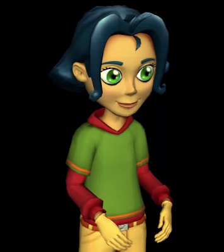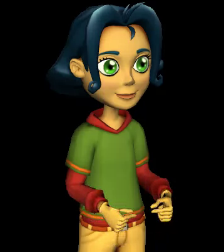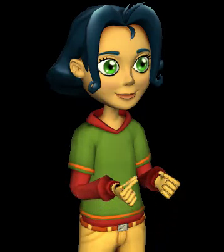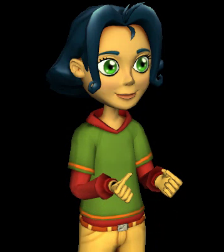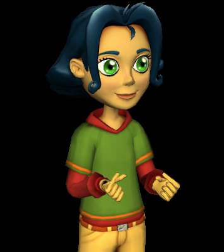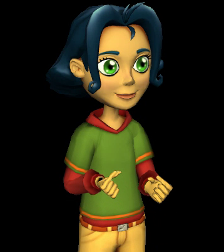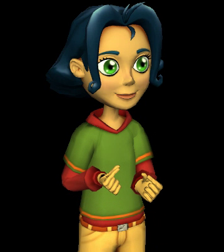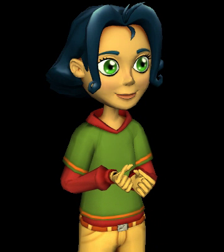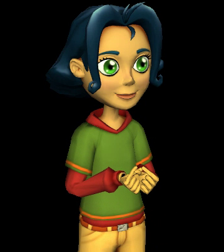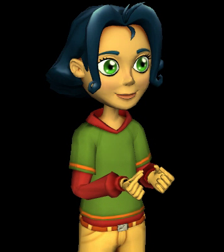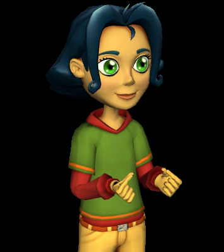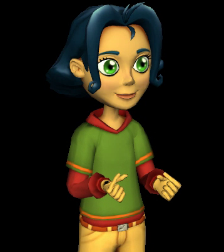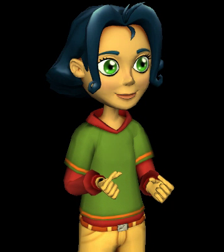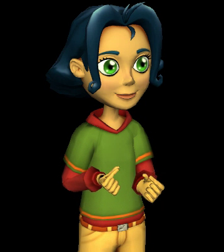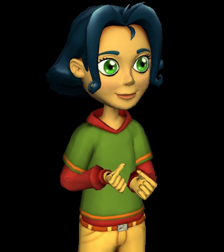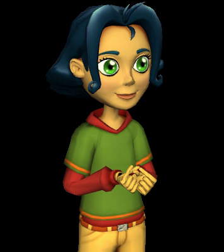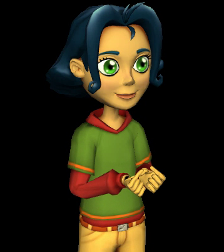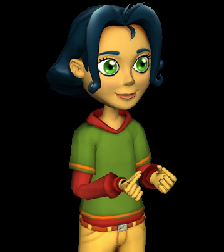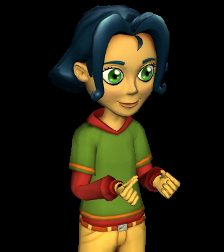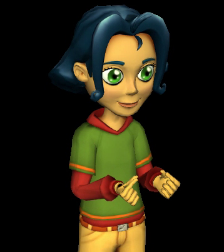اقتصاد